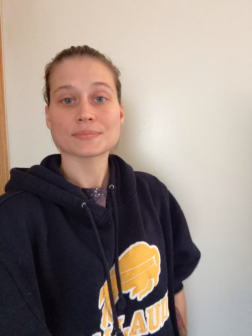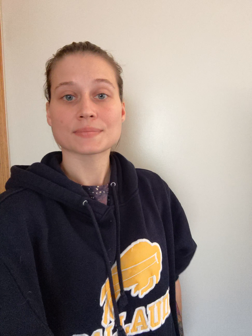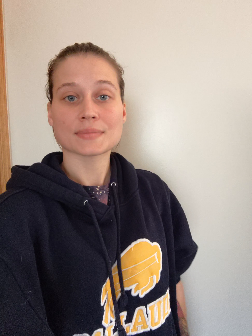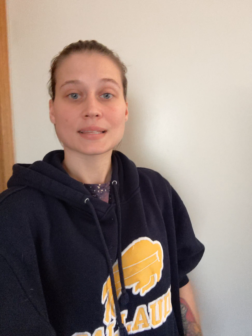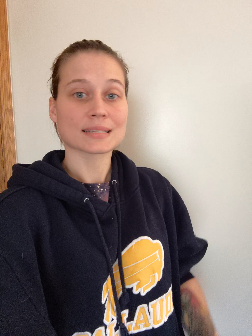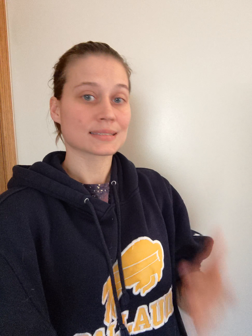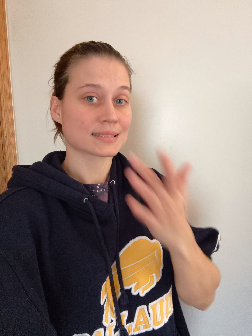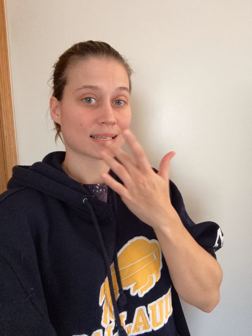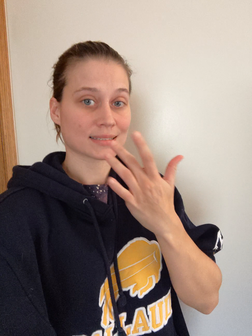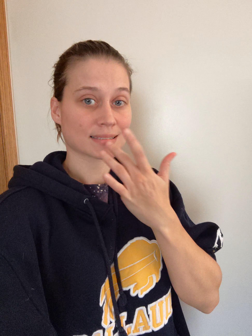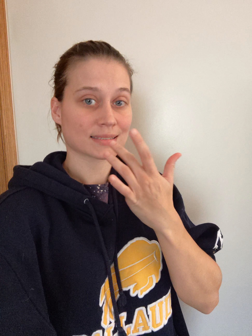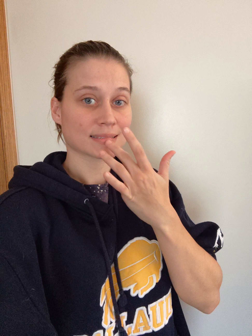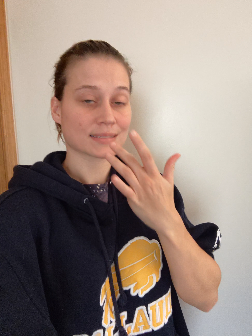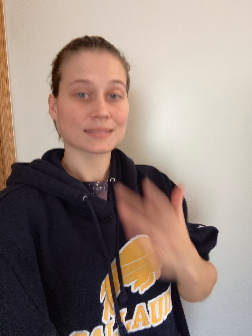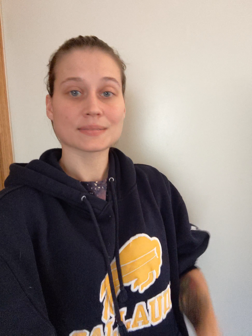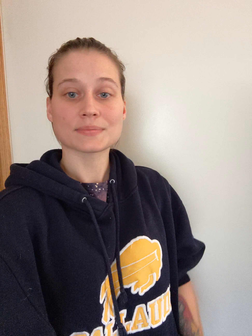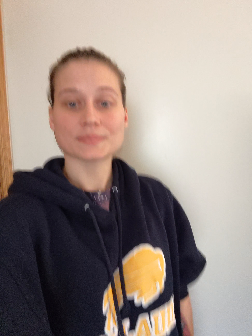taste